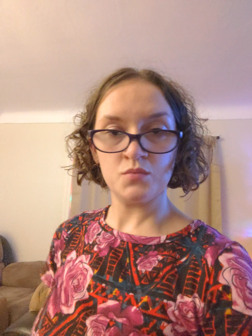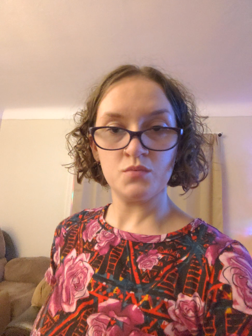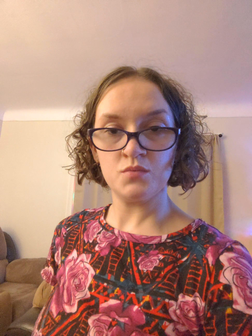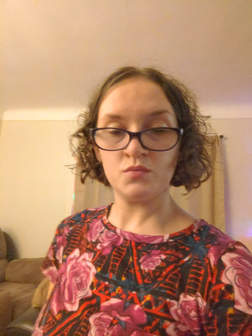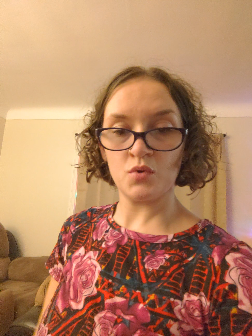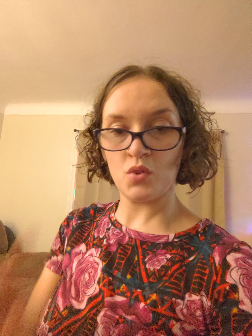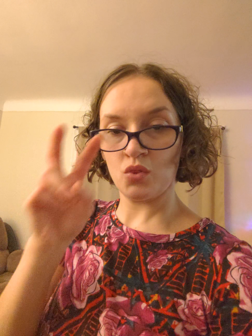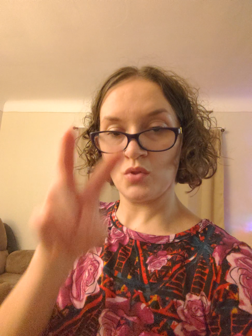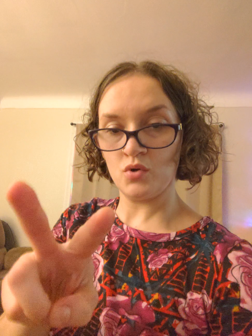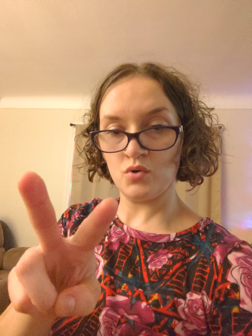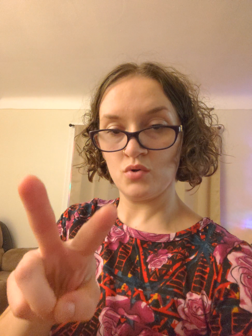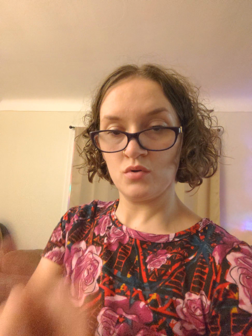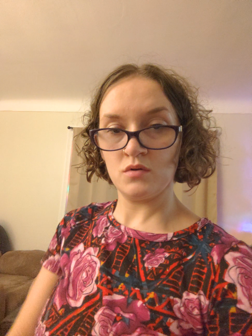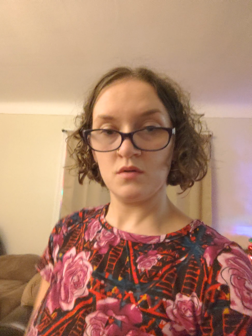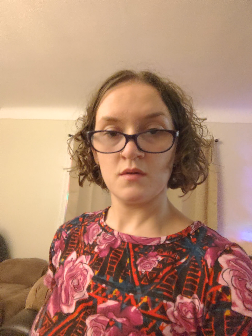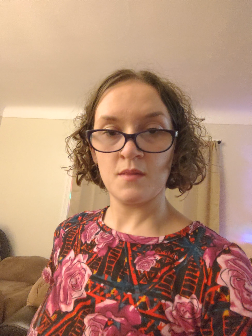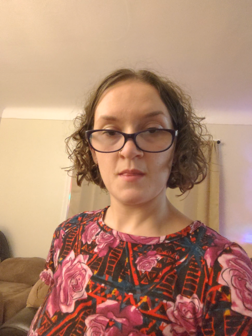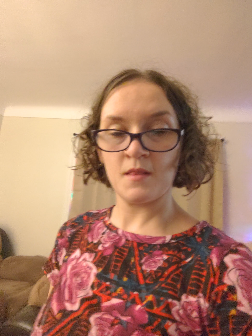look